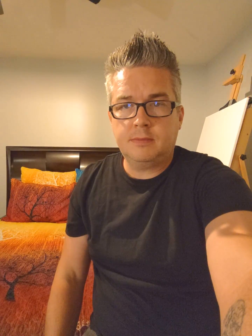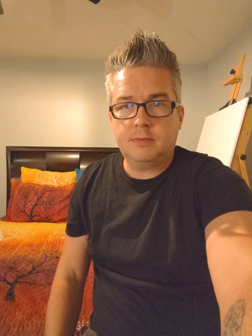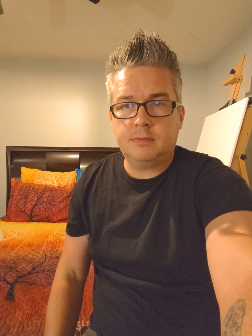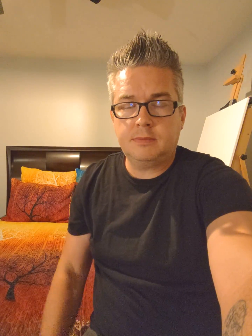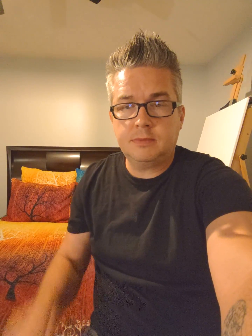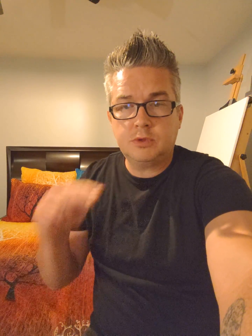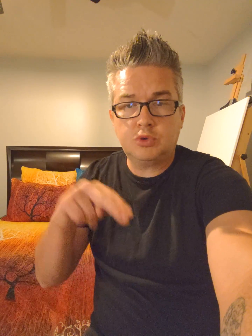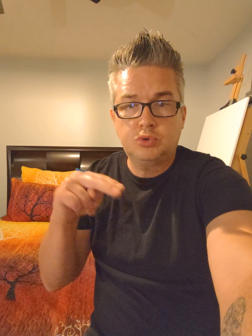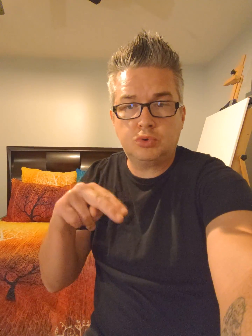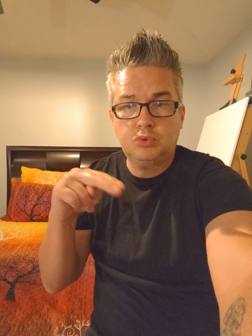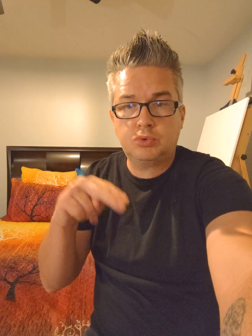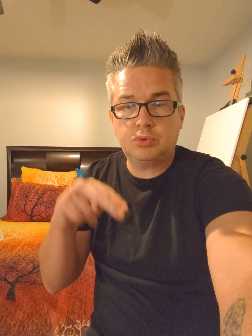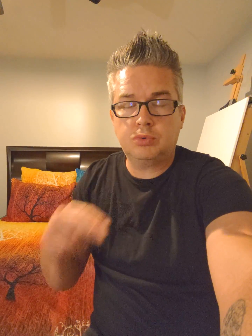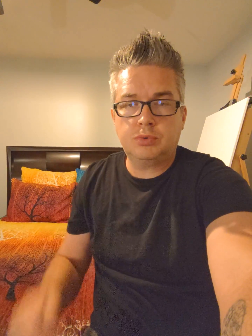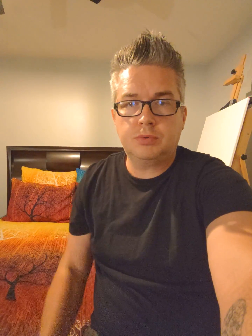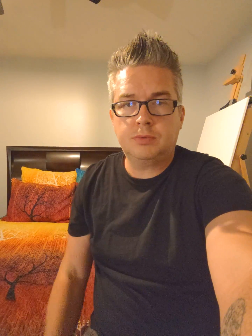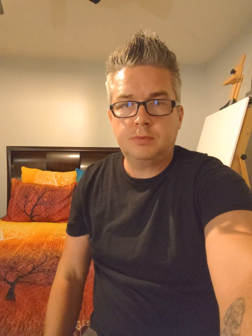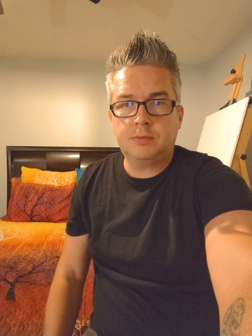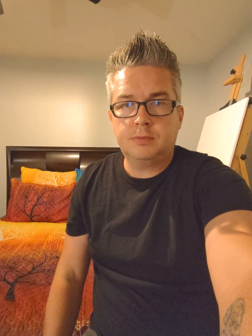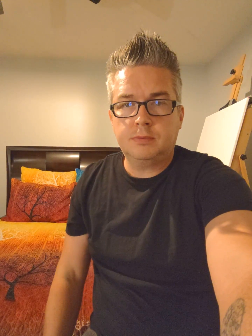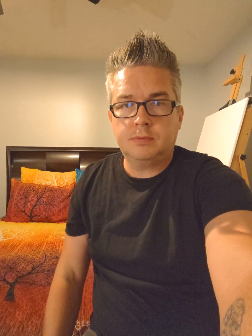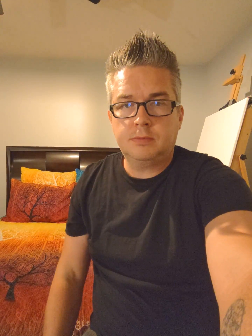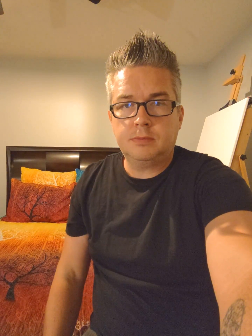nurse